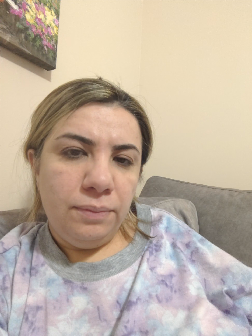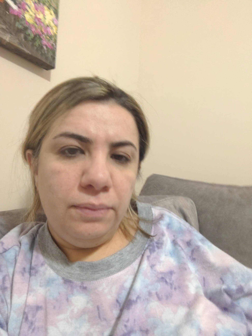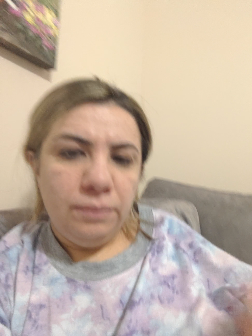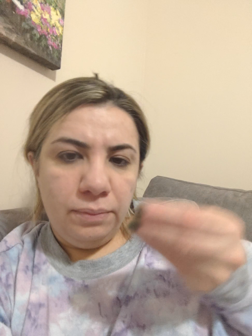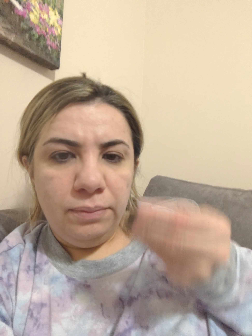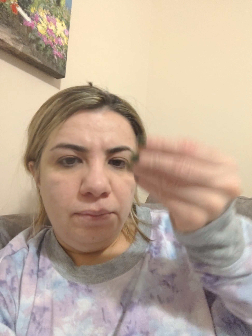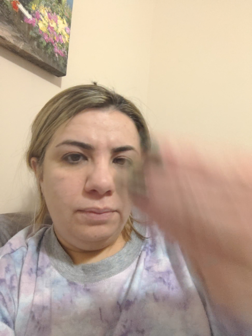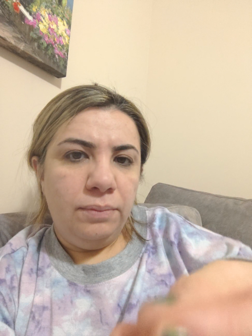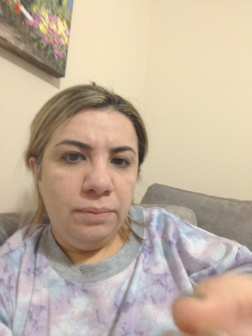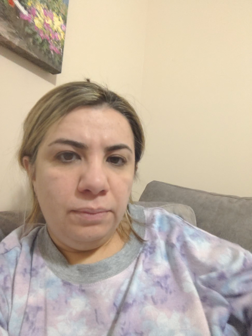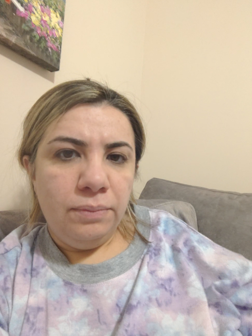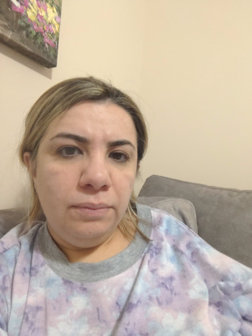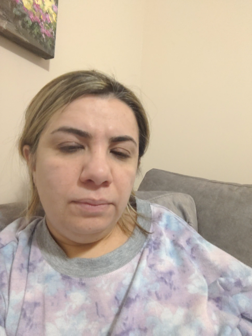give